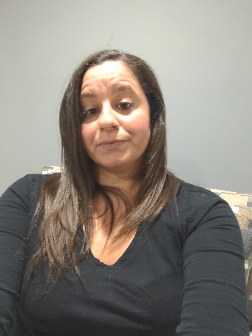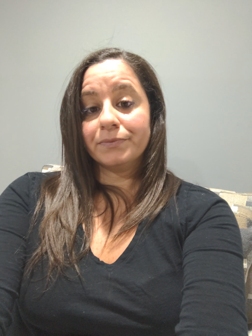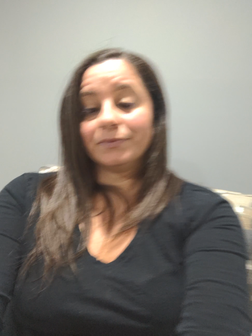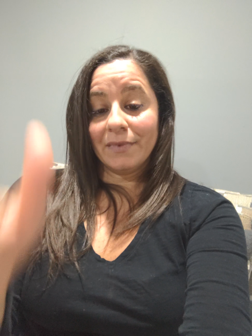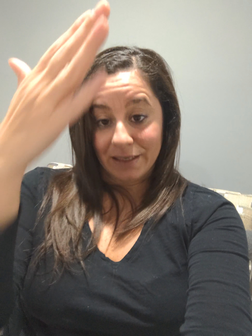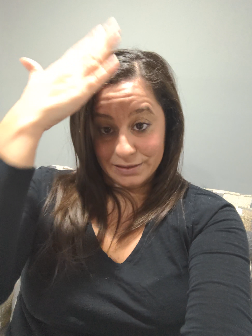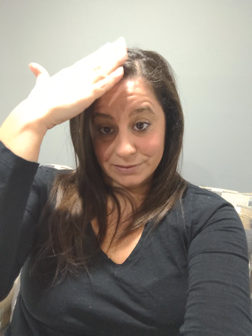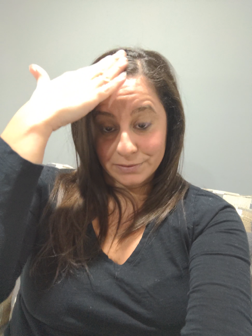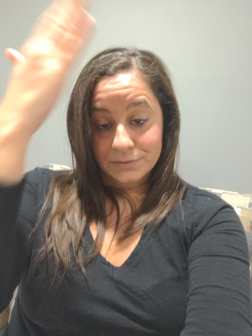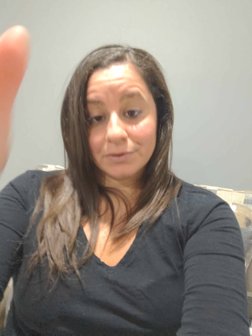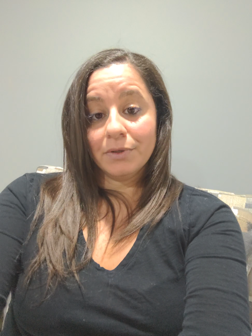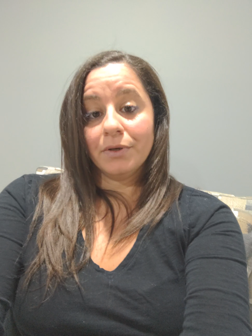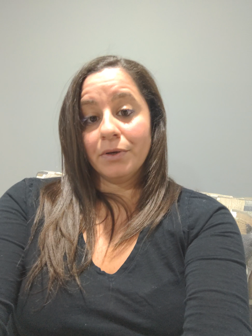hat